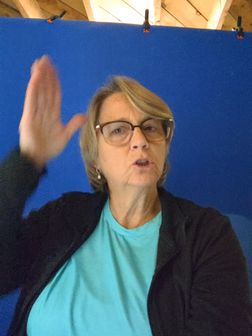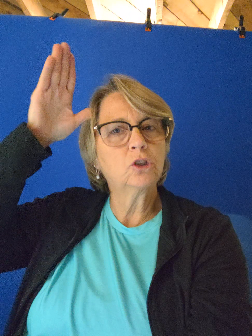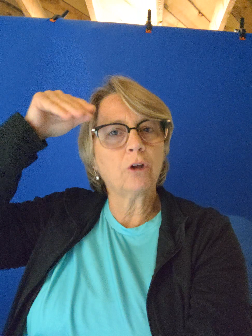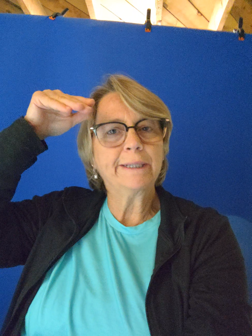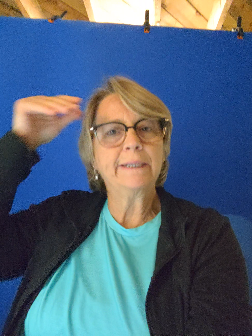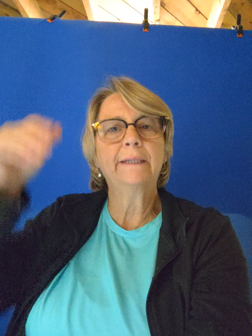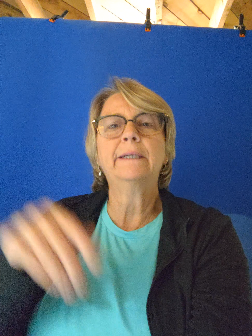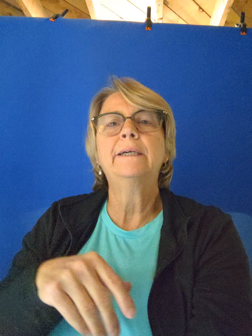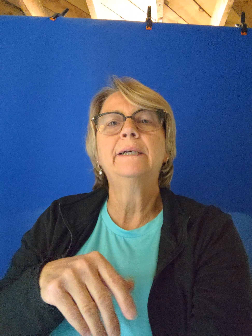donkey